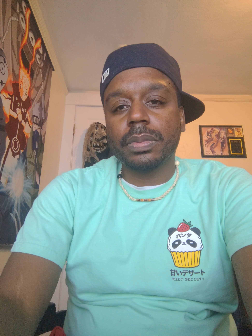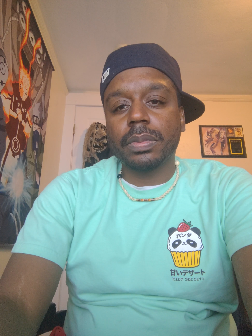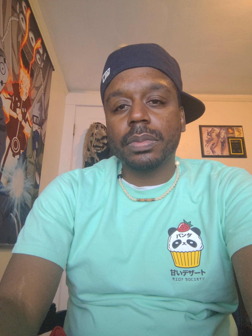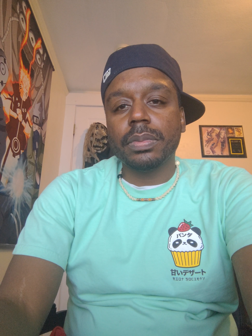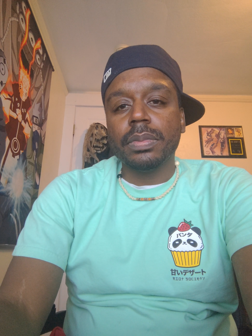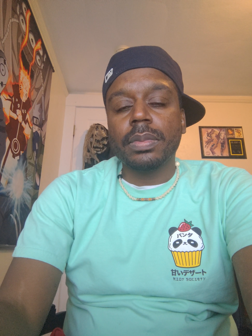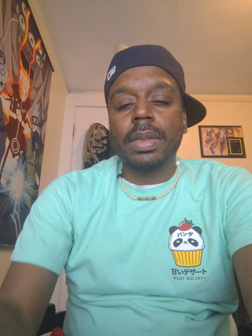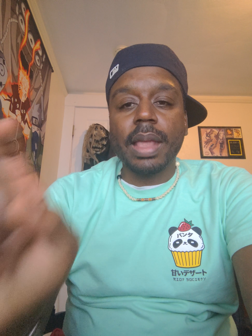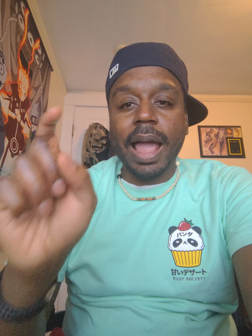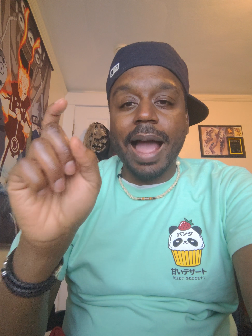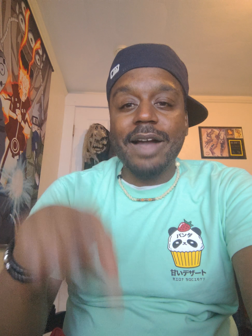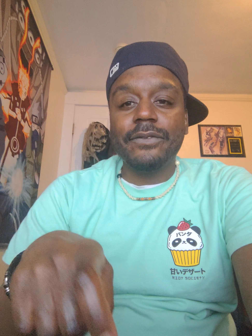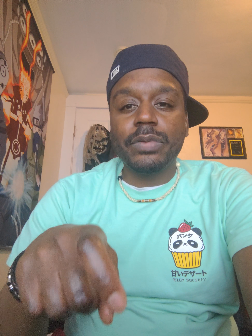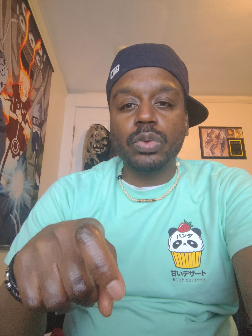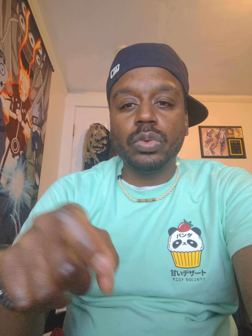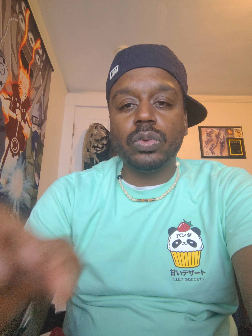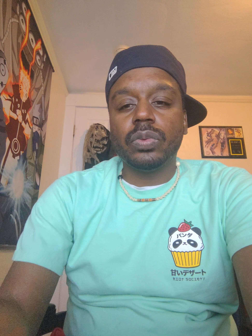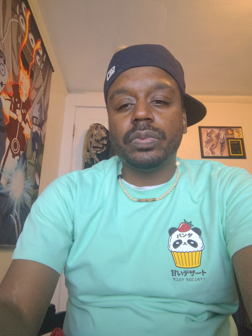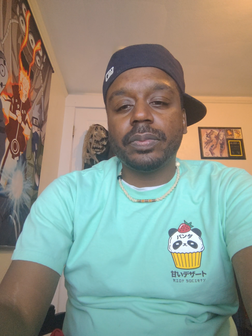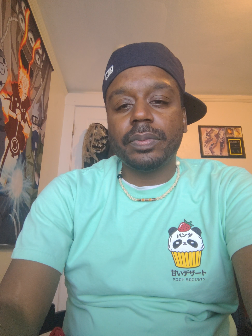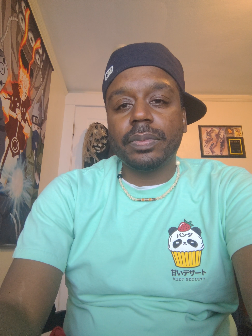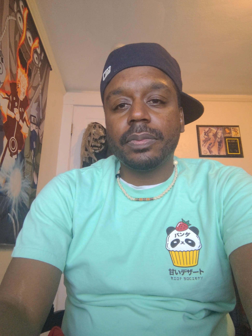have to